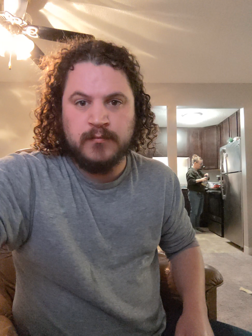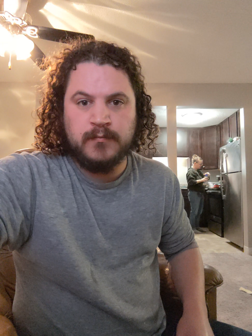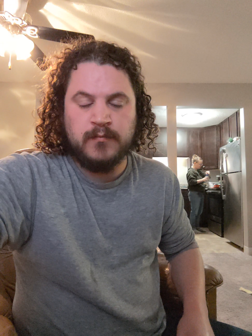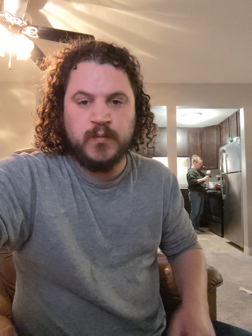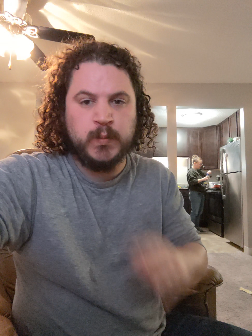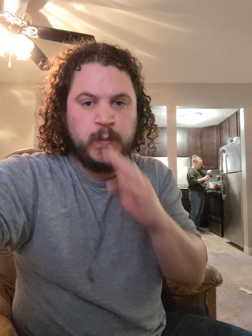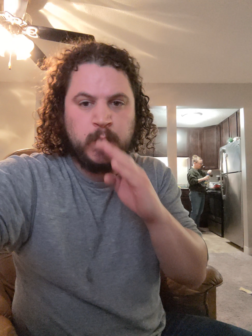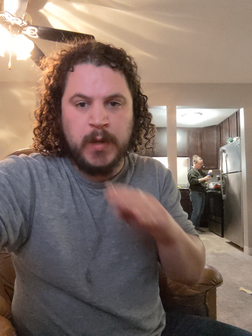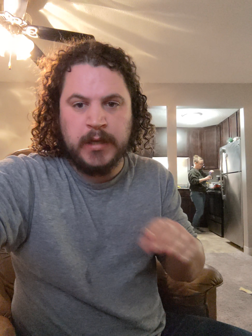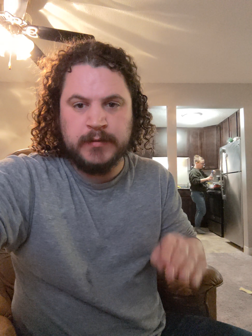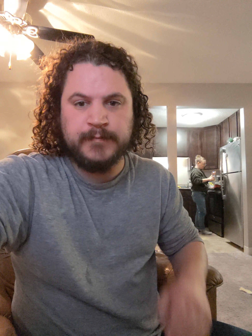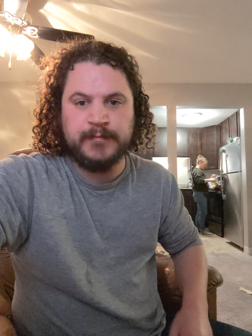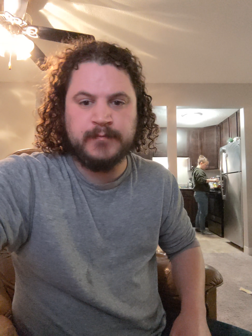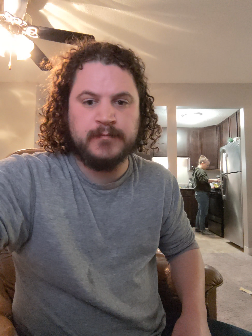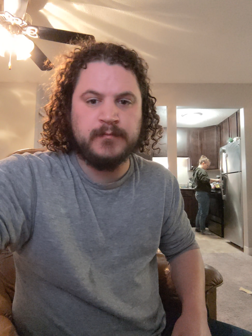quiet